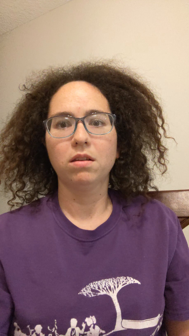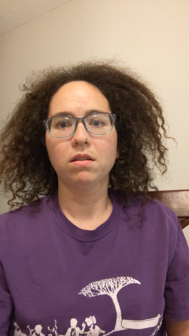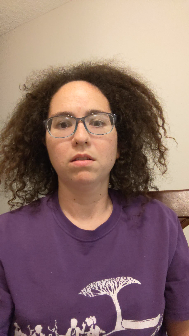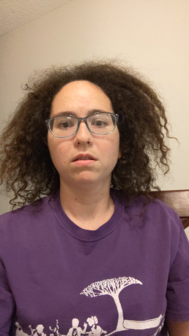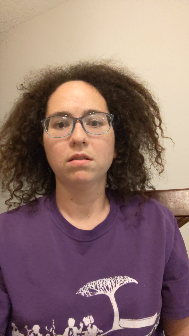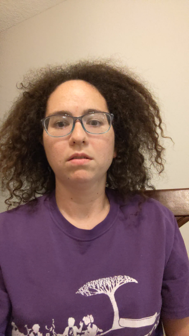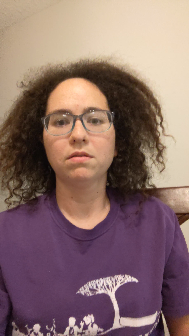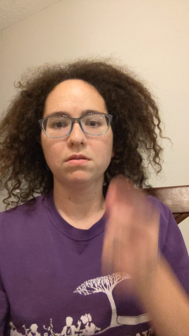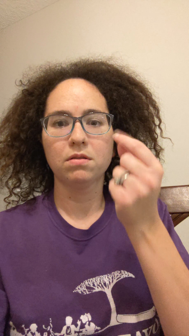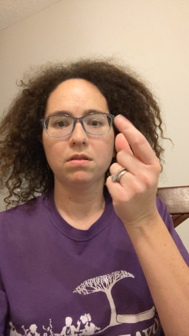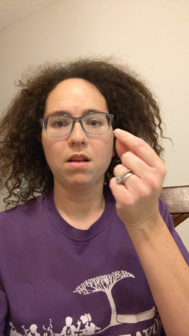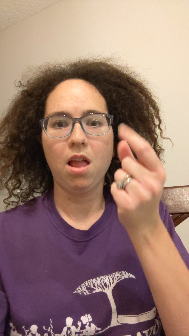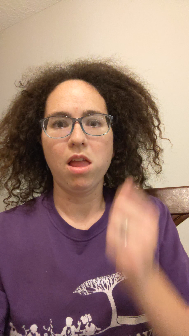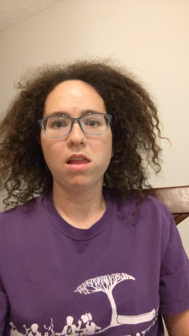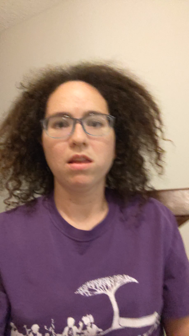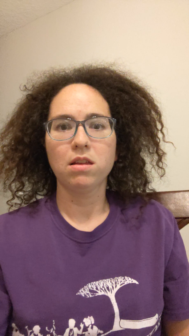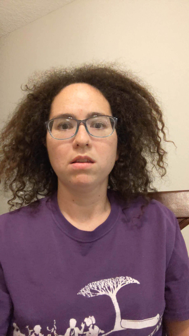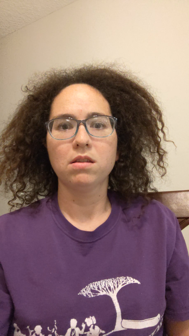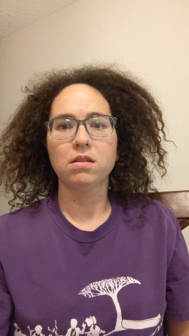do